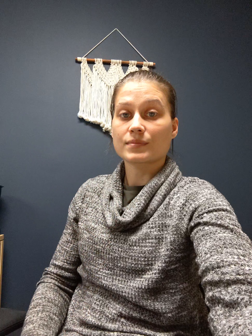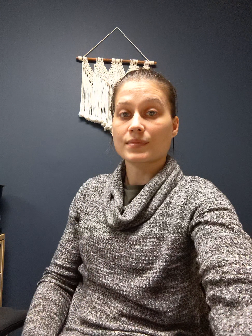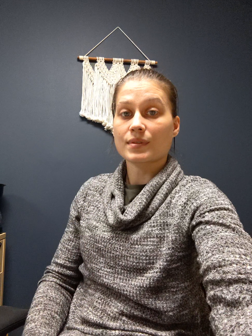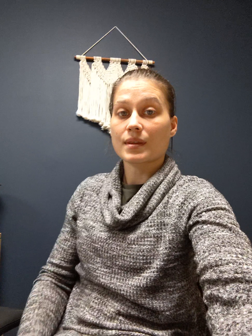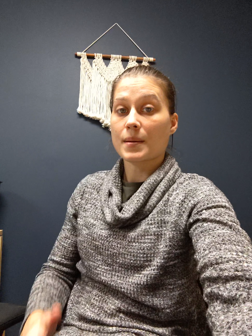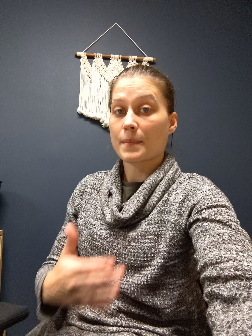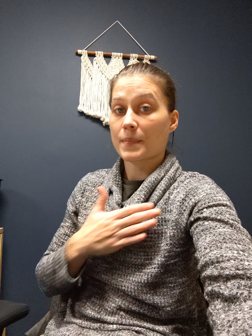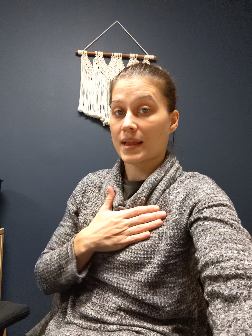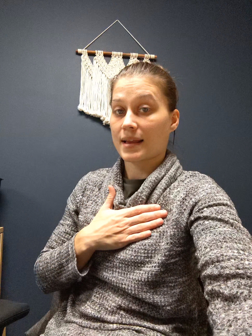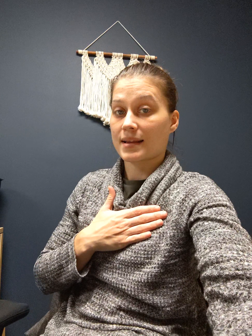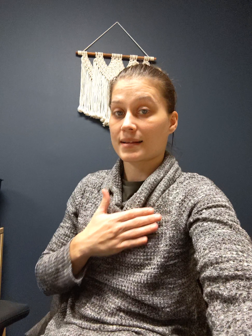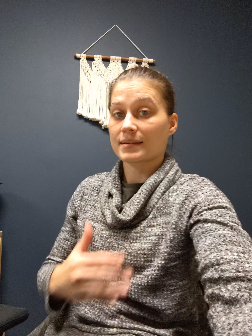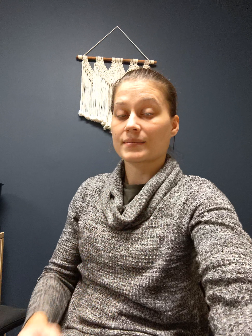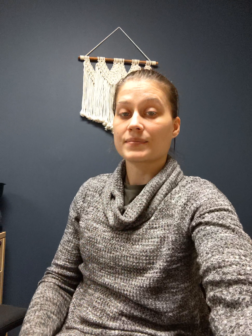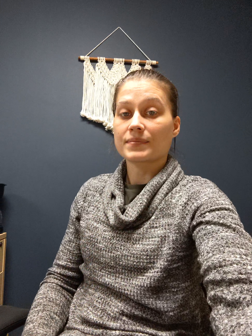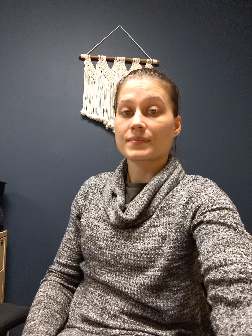my